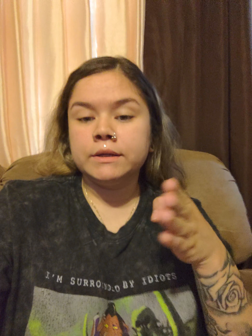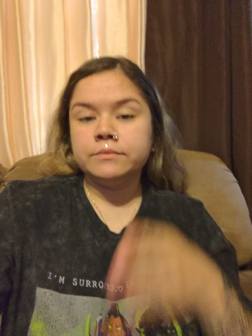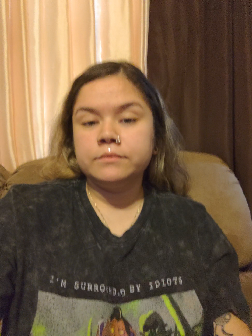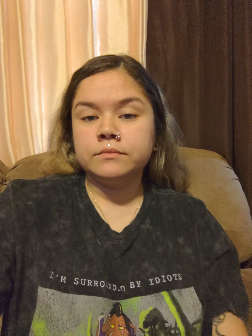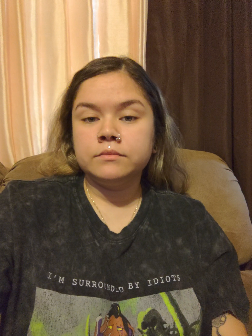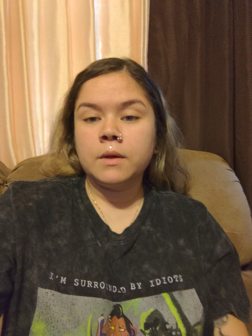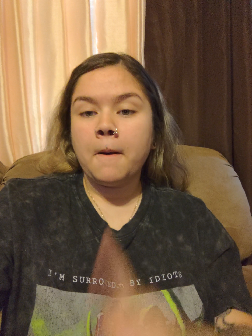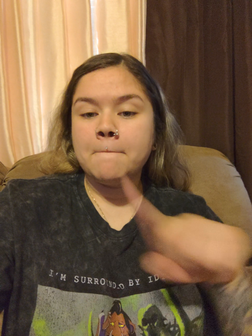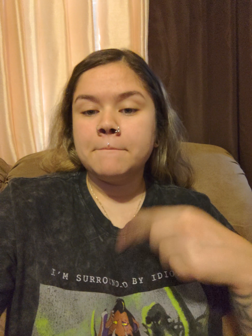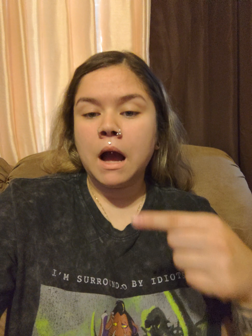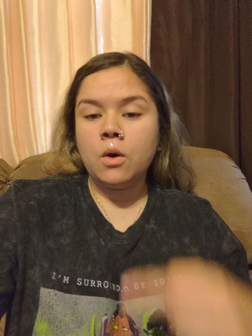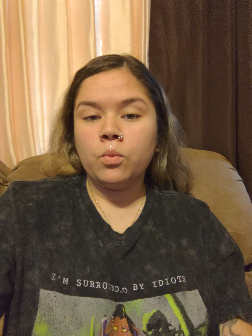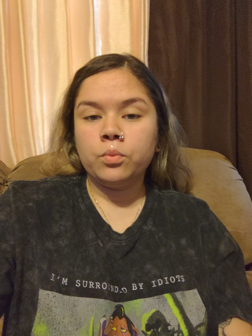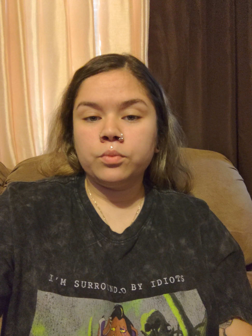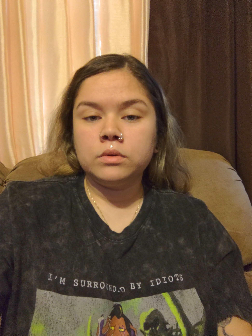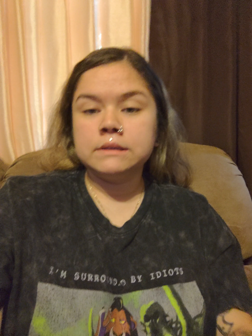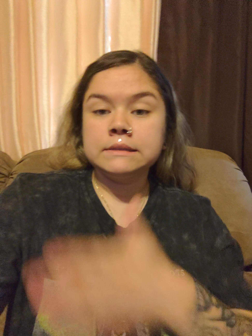about